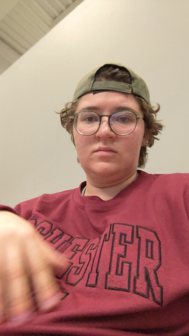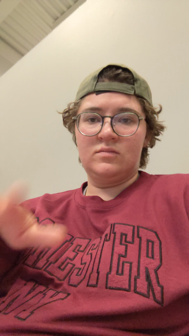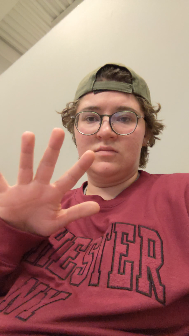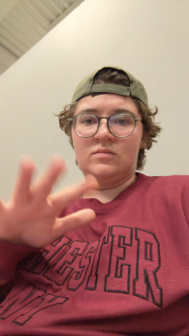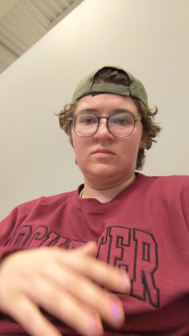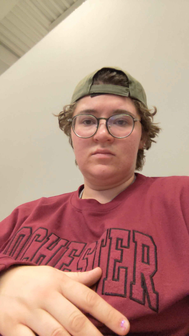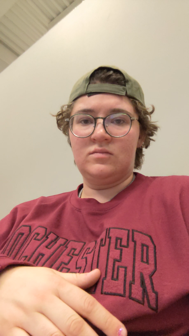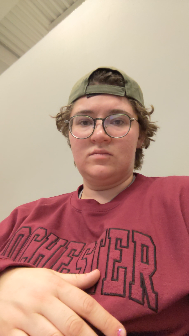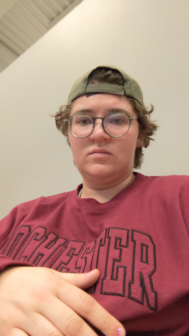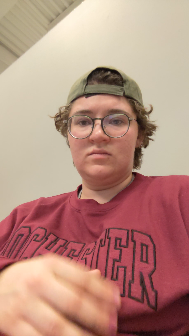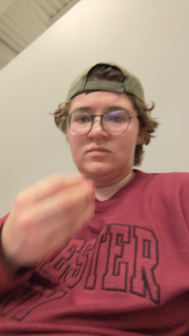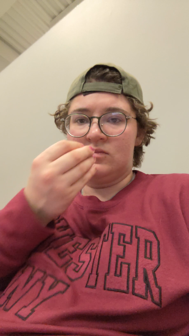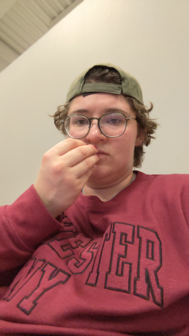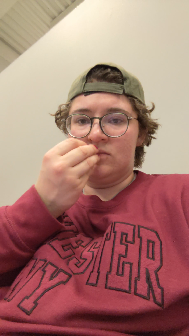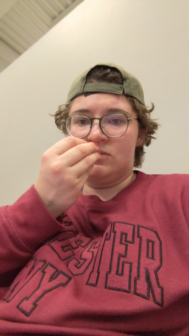eat